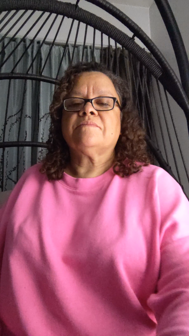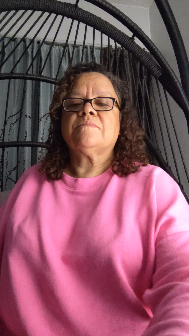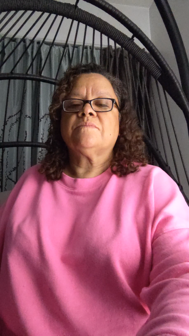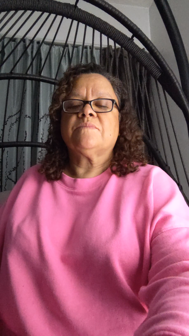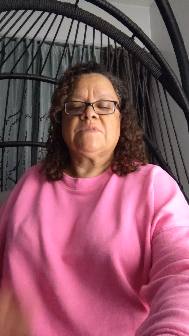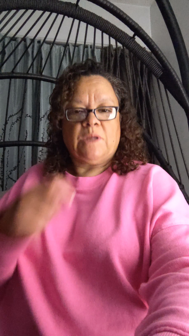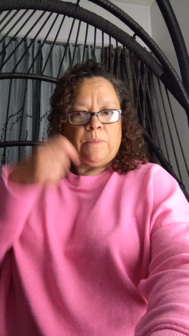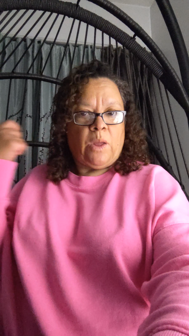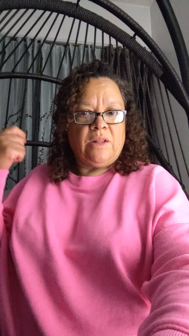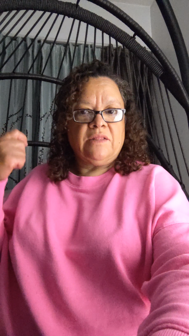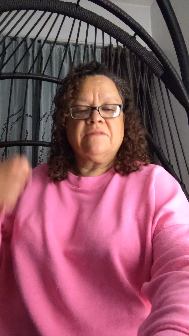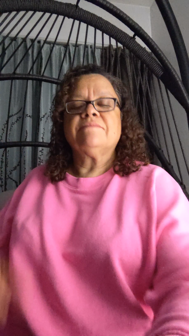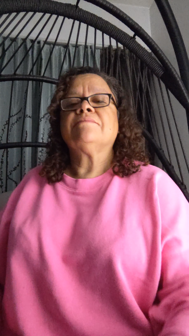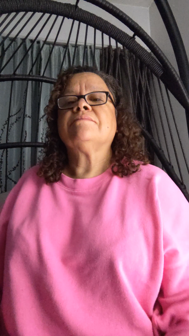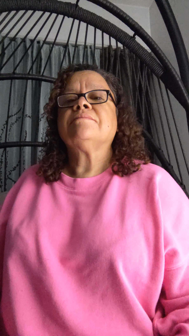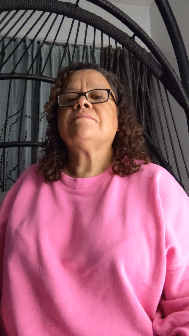pull